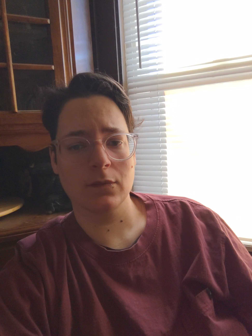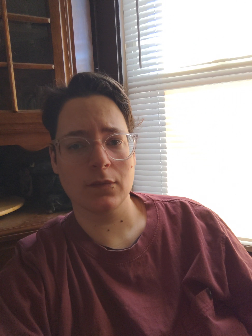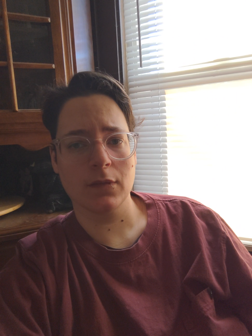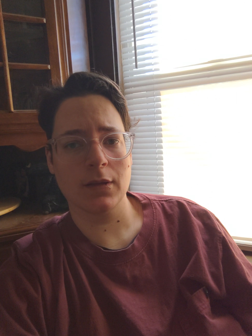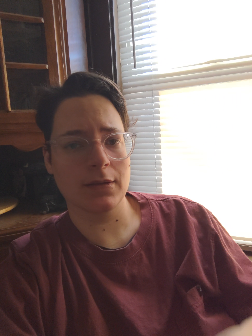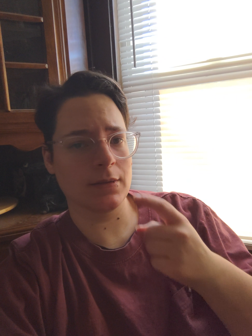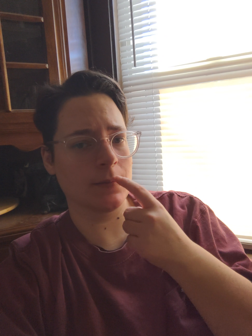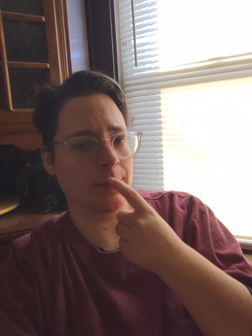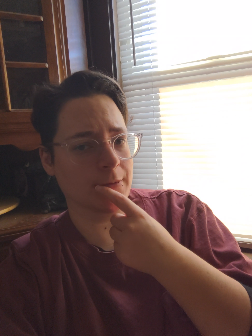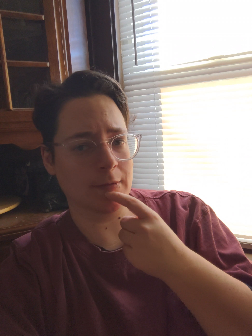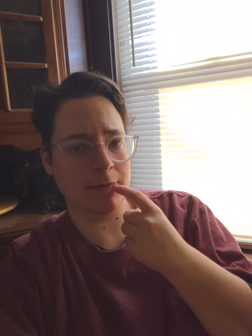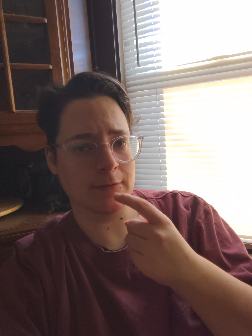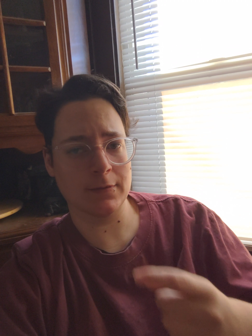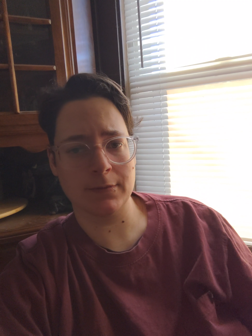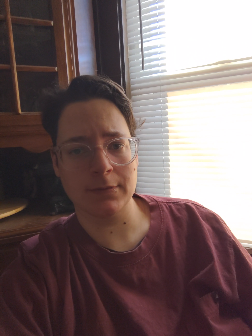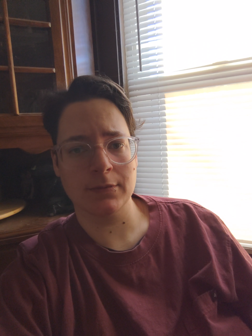lips